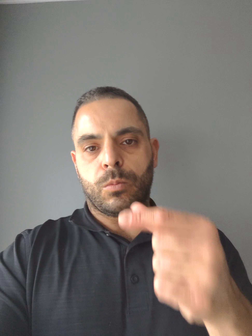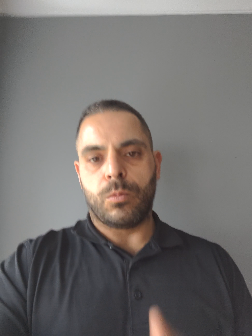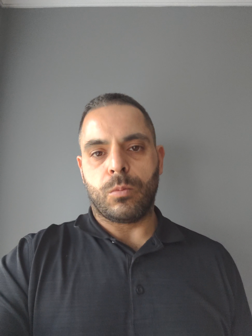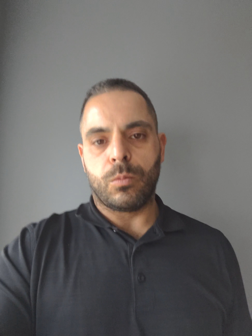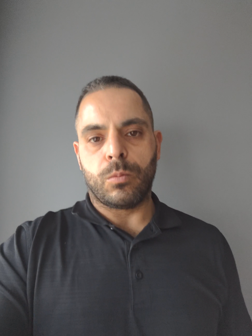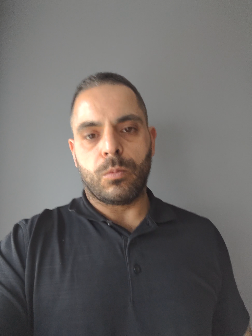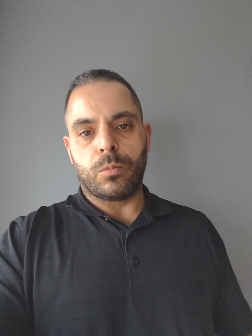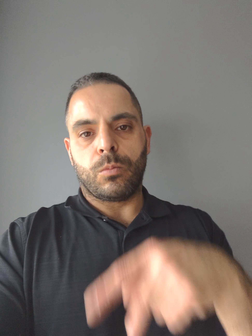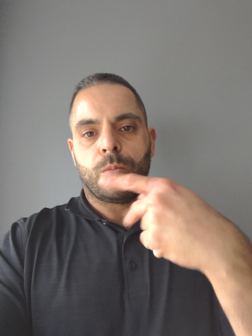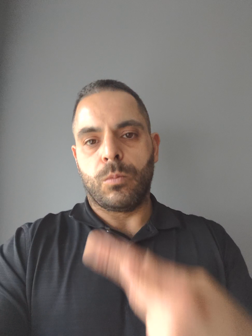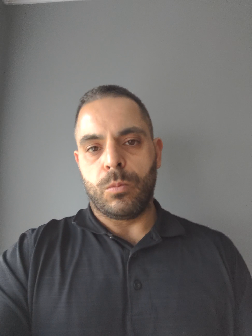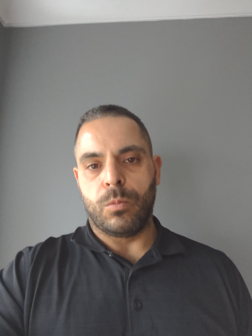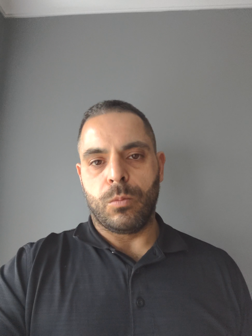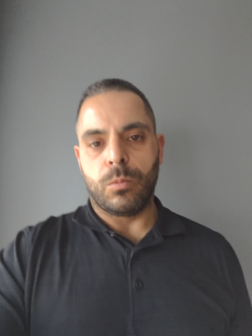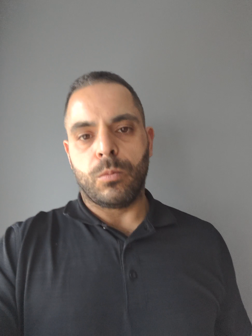fall